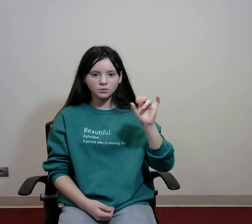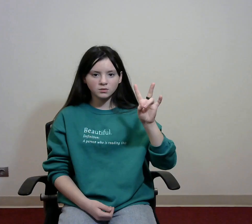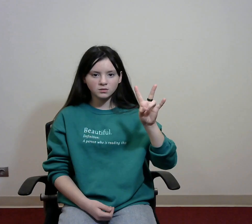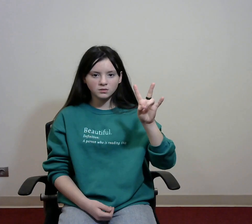N